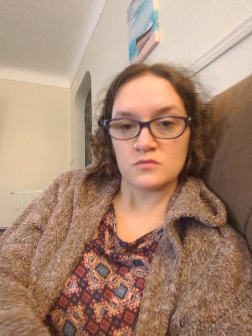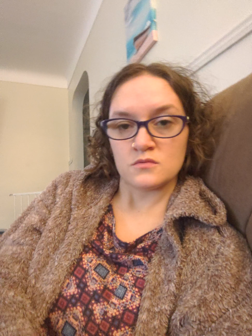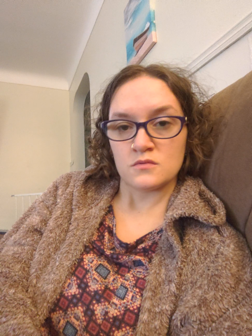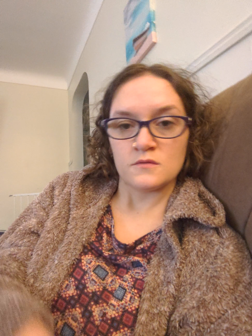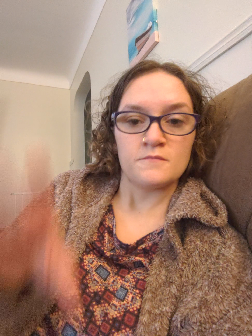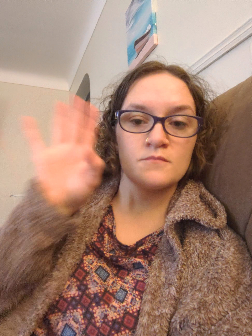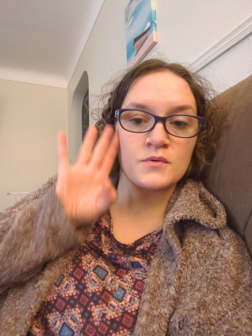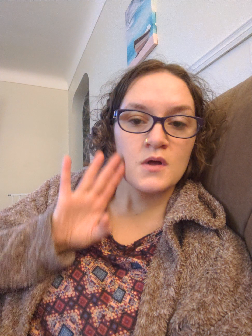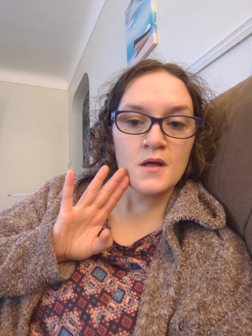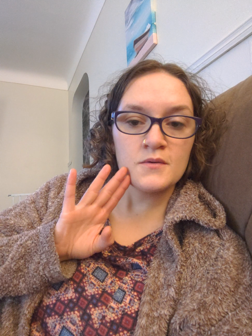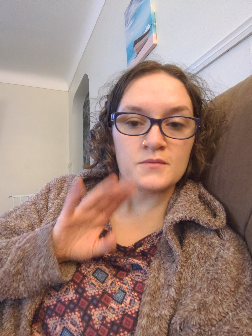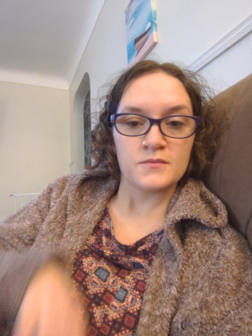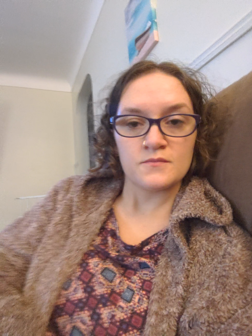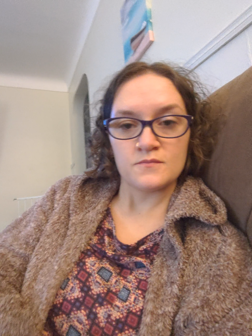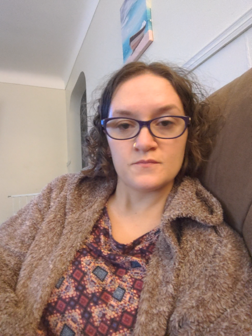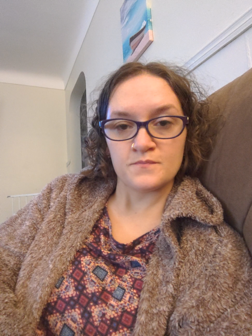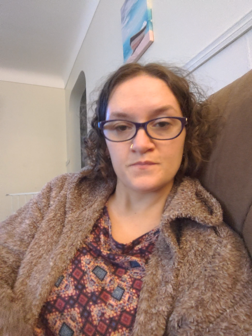brown